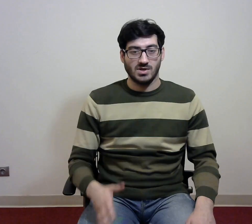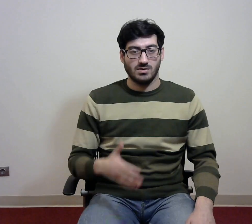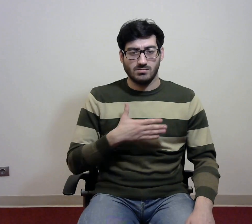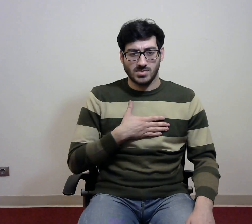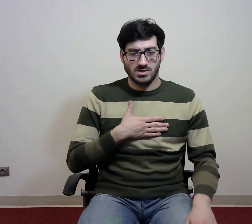mən